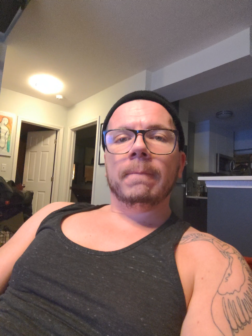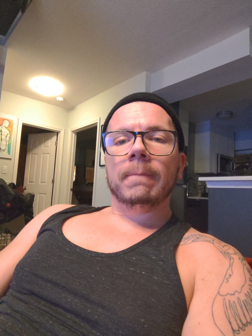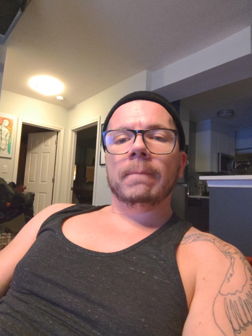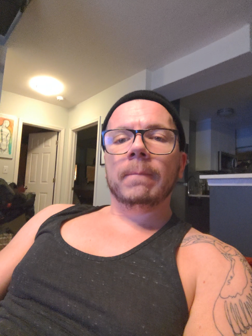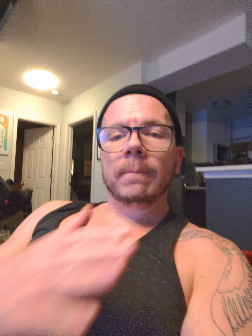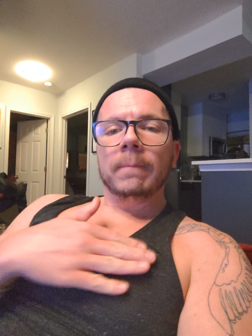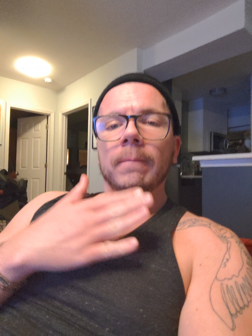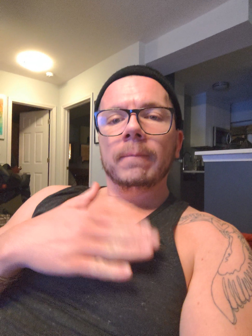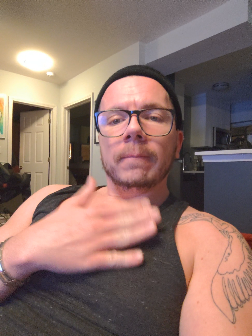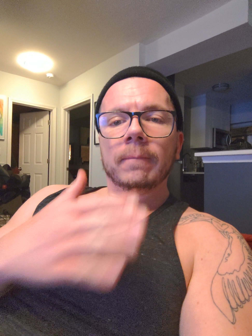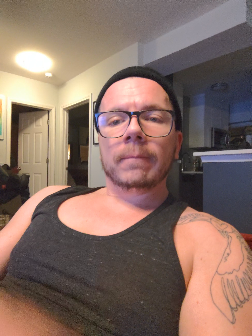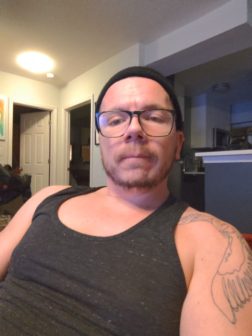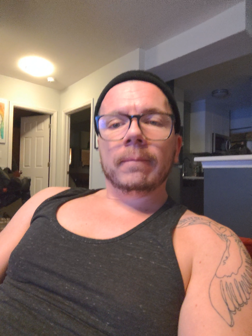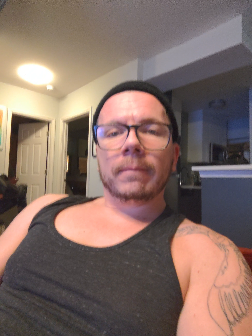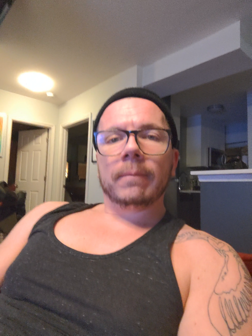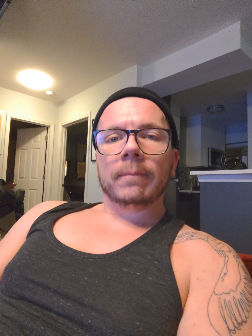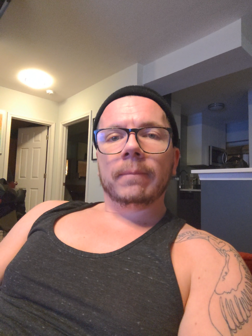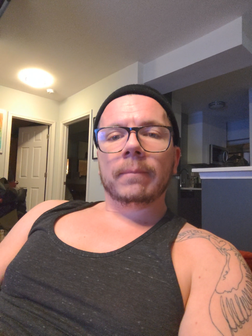happy